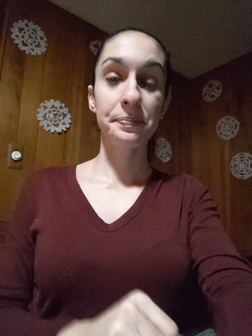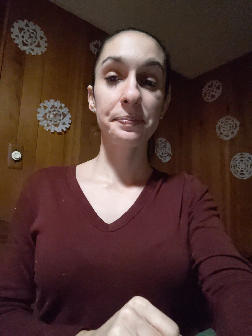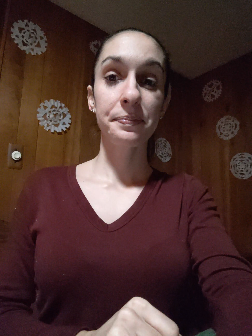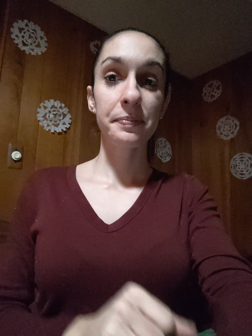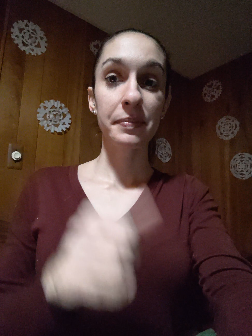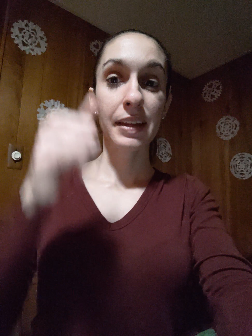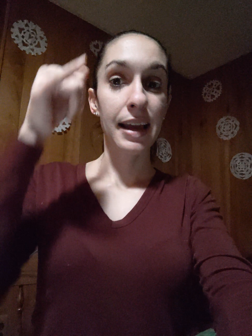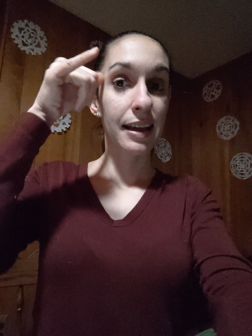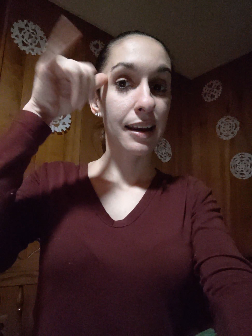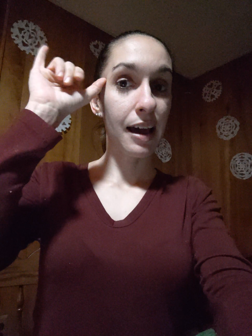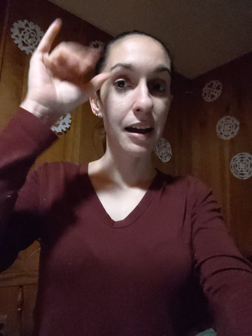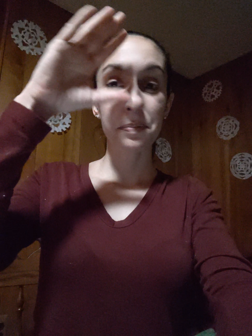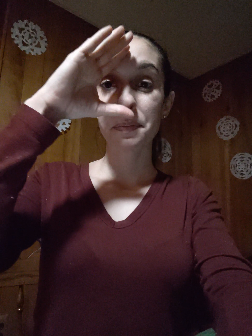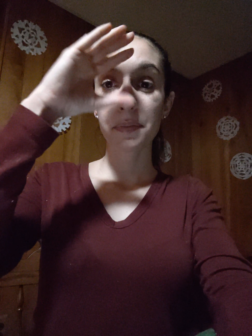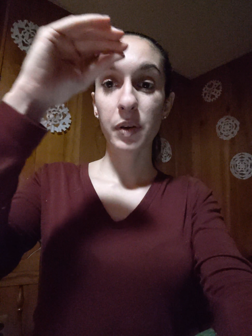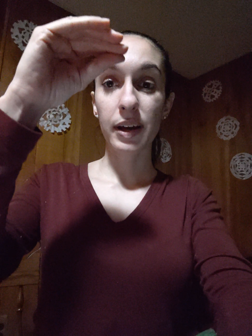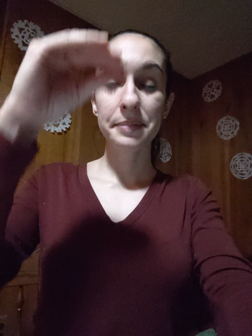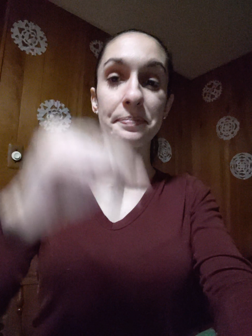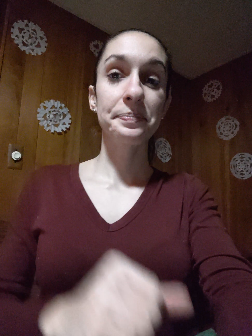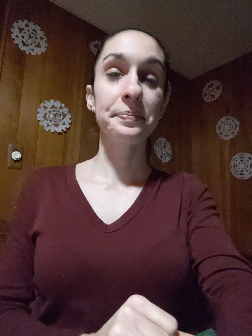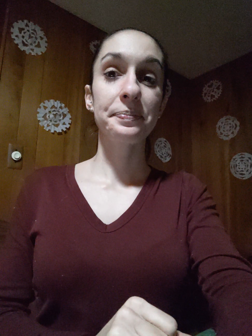cowboy